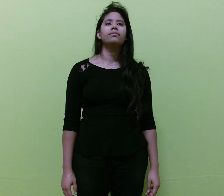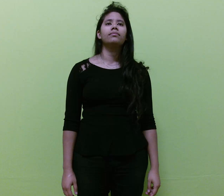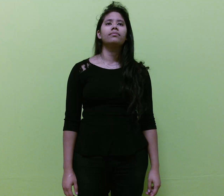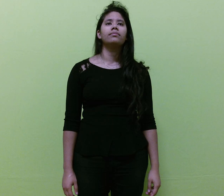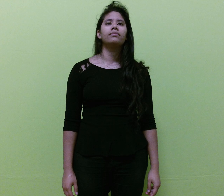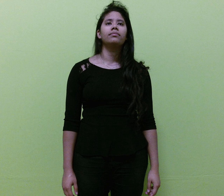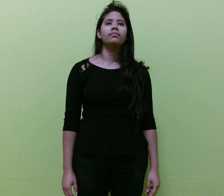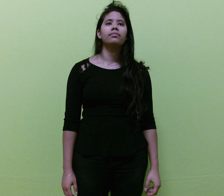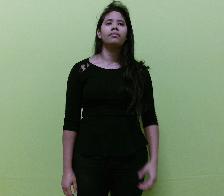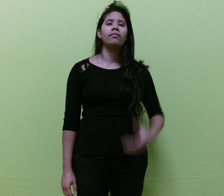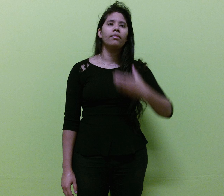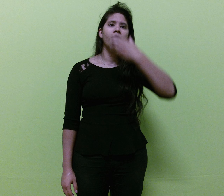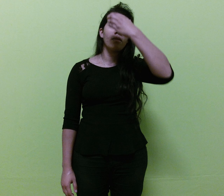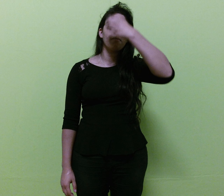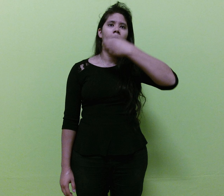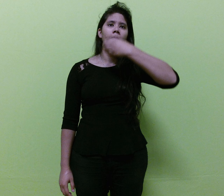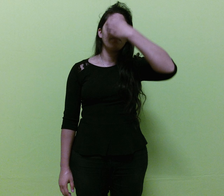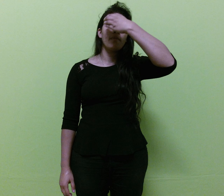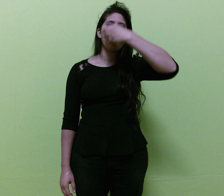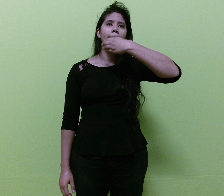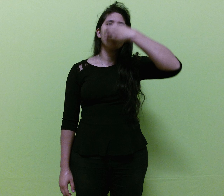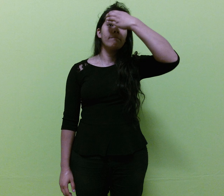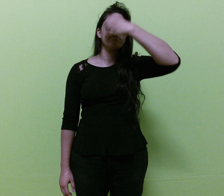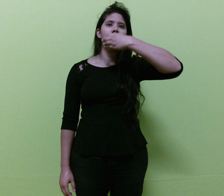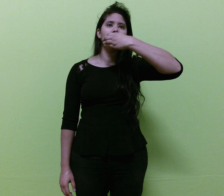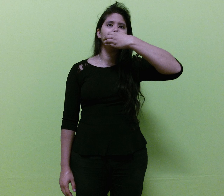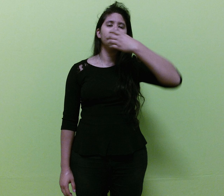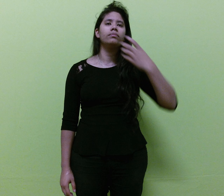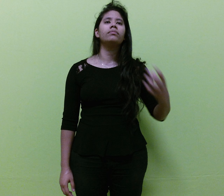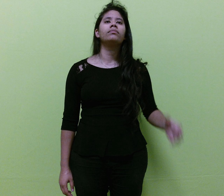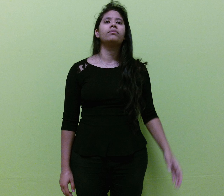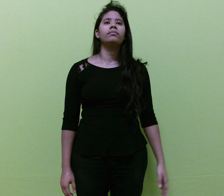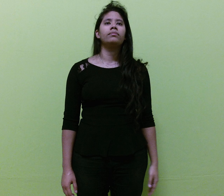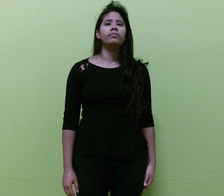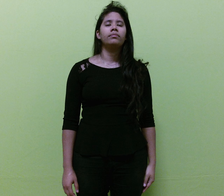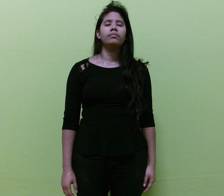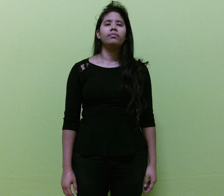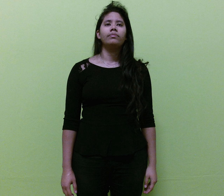maçã